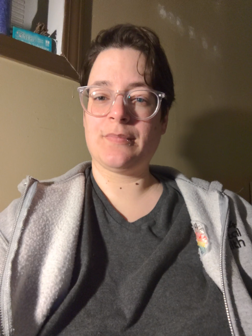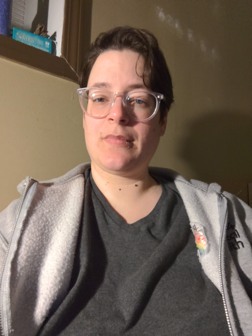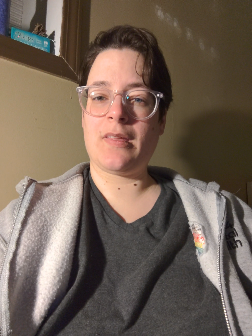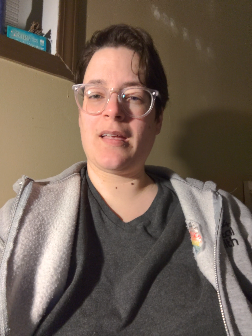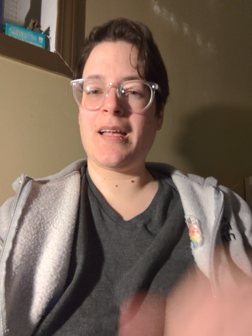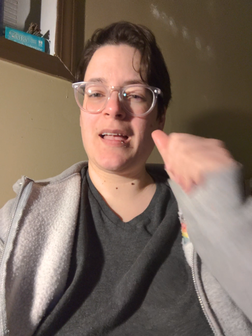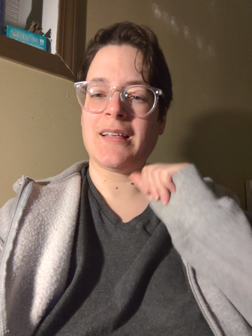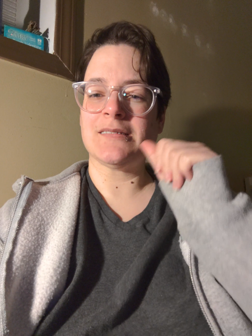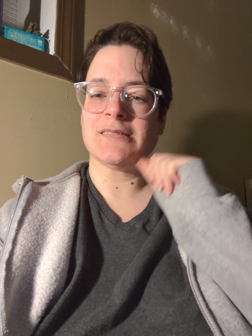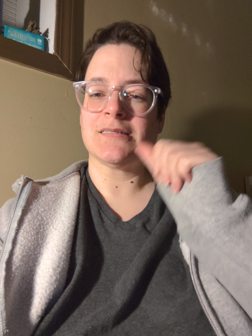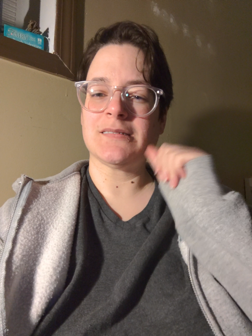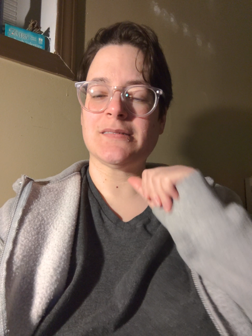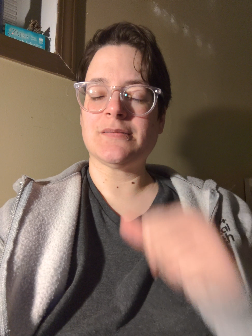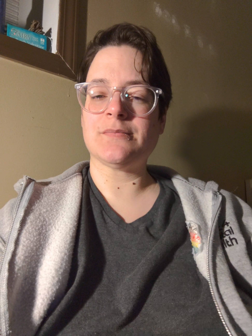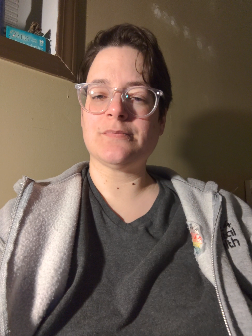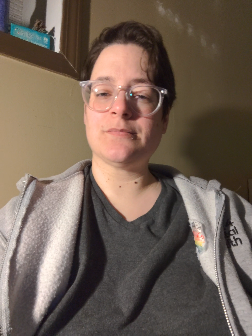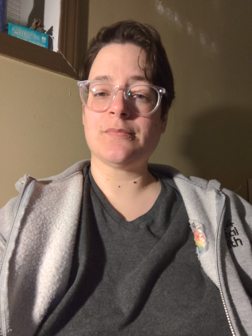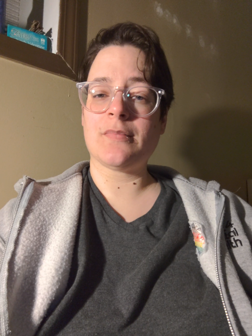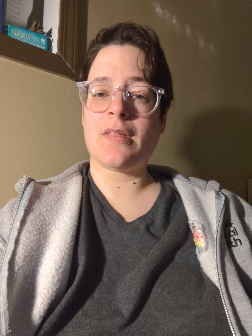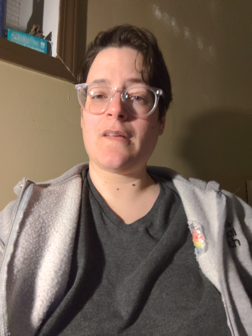aunt